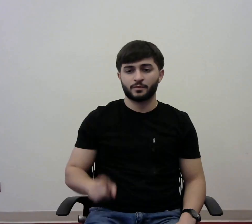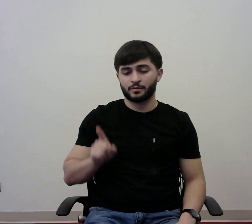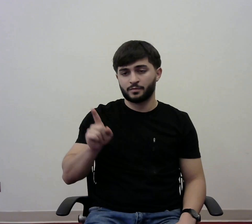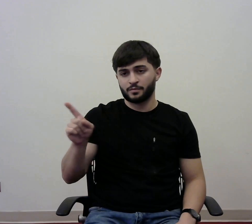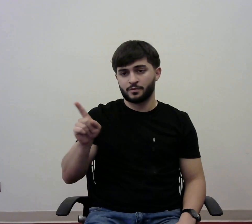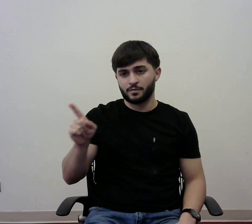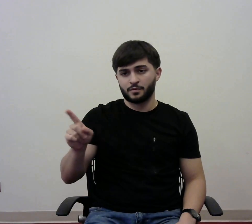onun